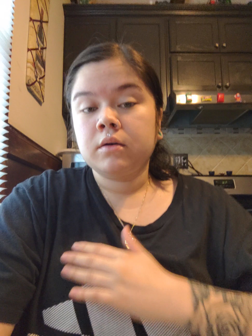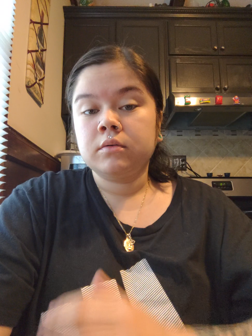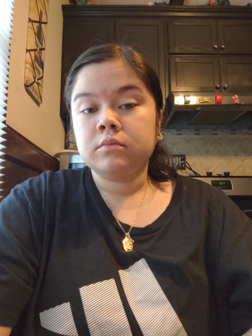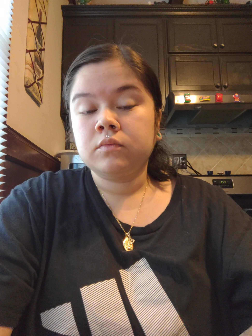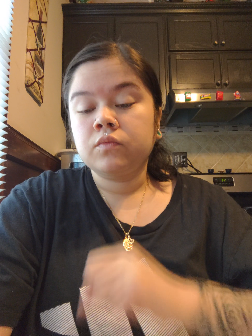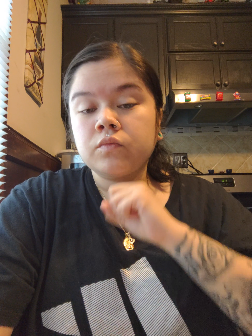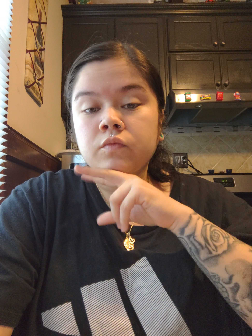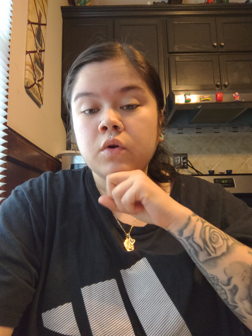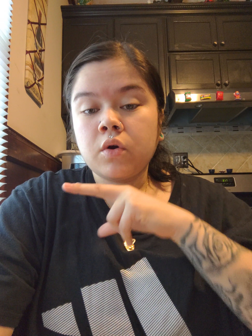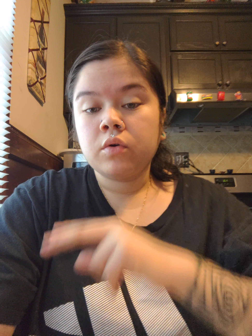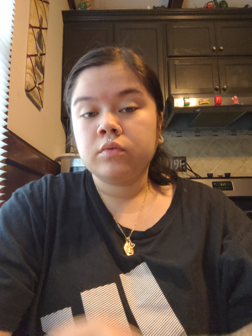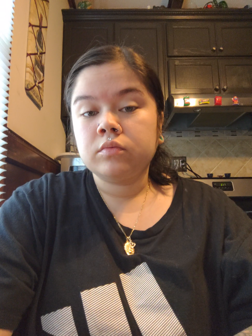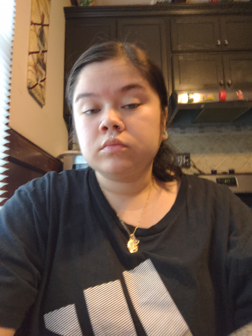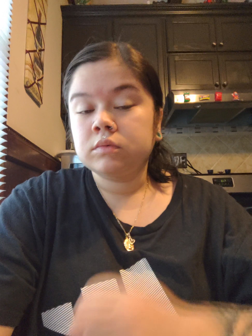frog